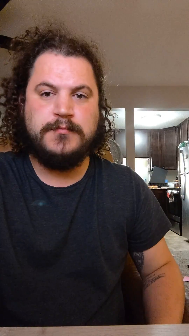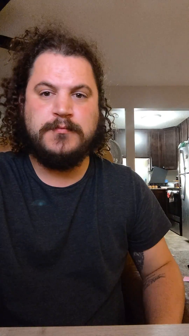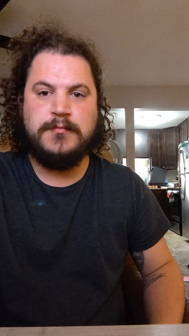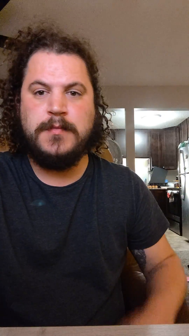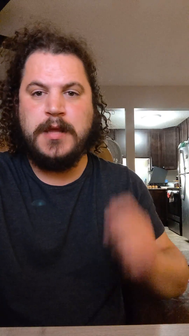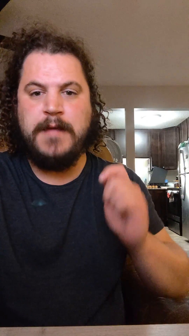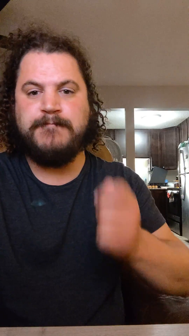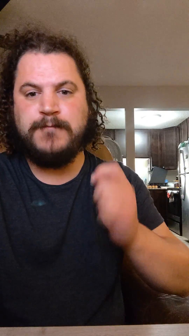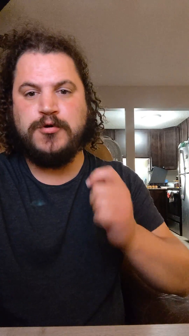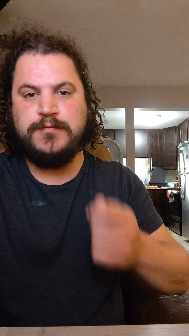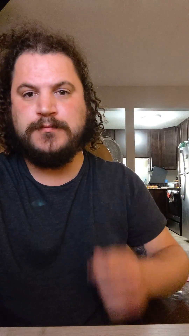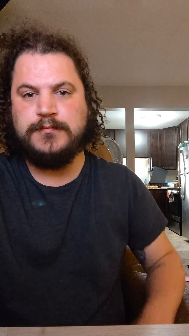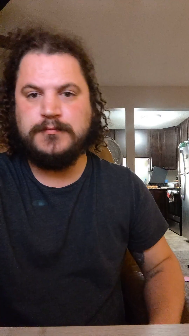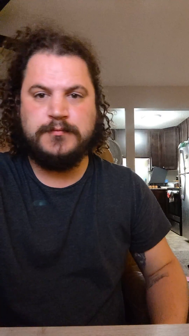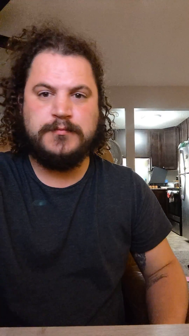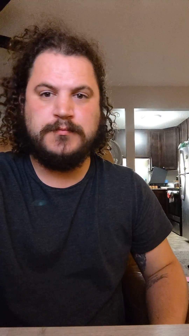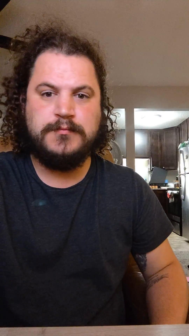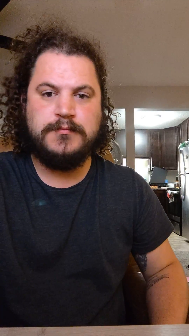hammer